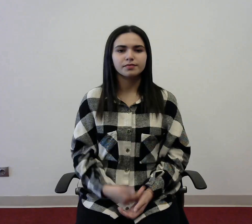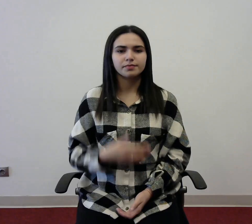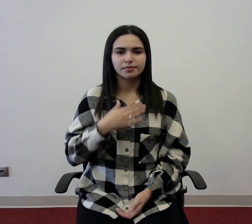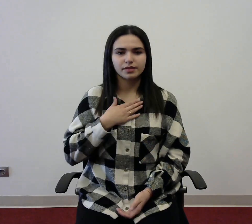mən